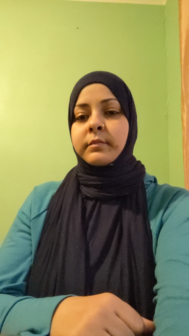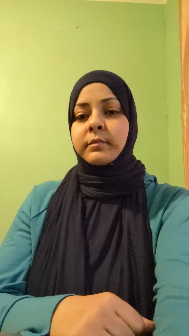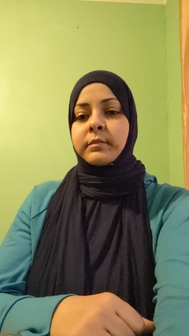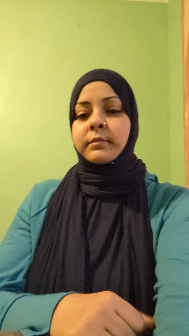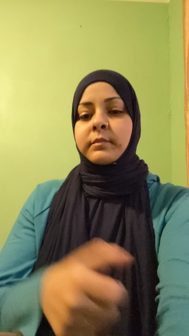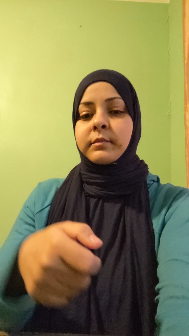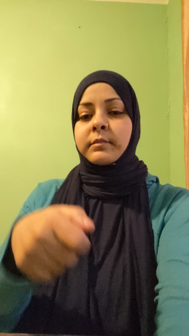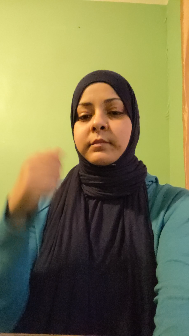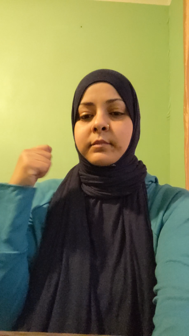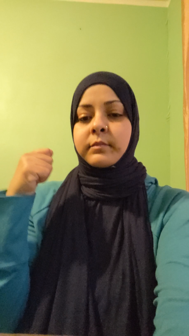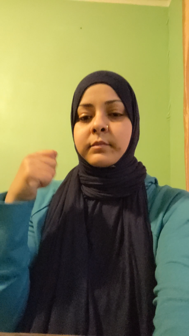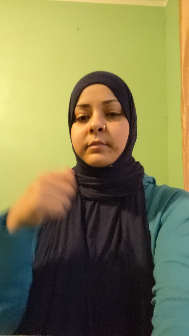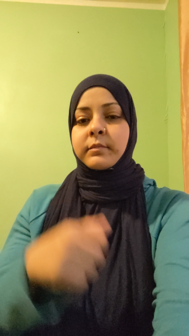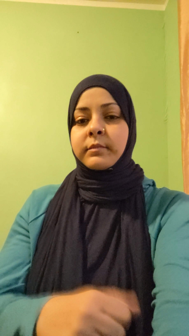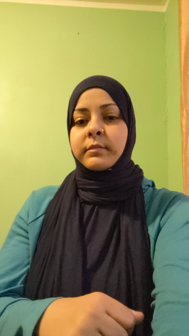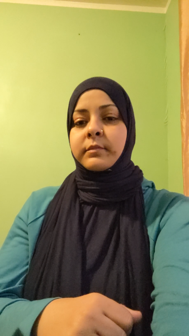pull